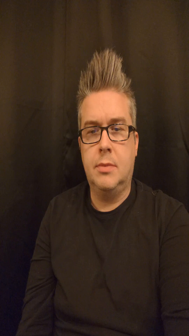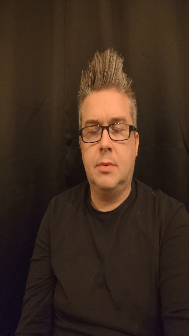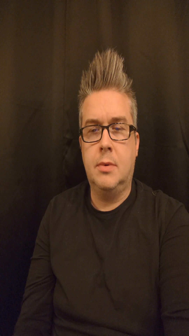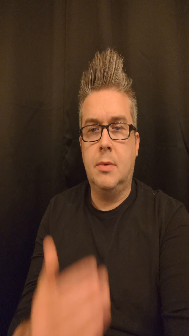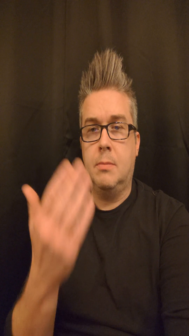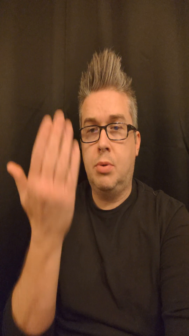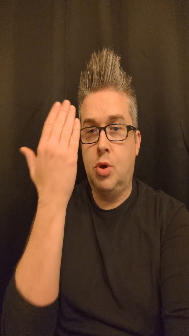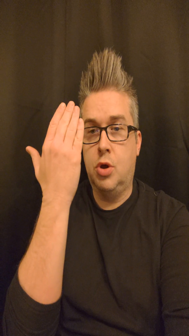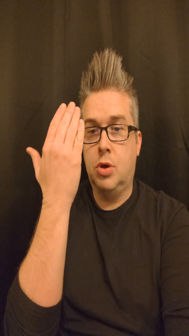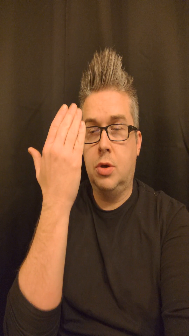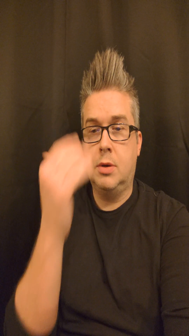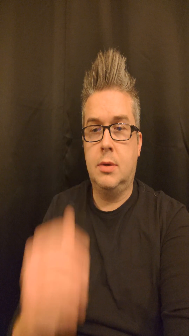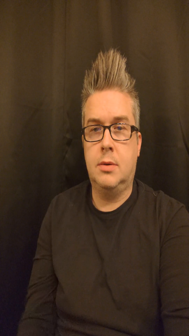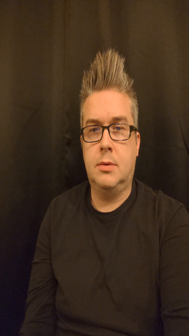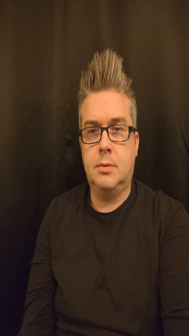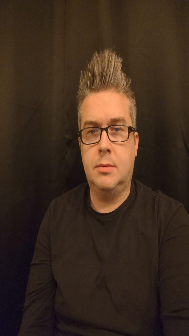morning